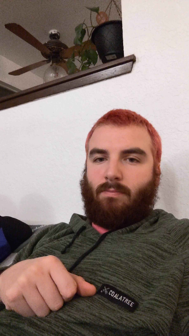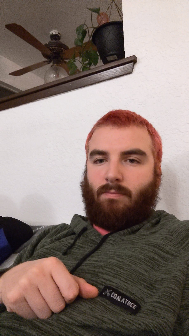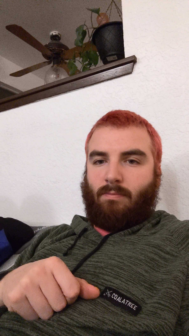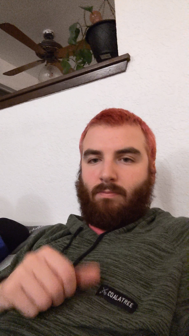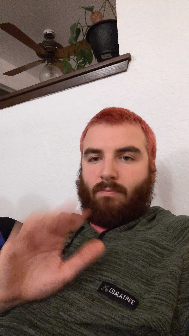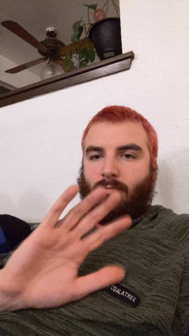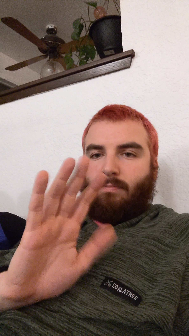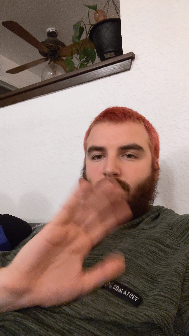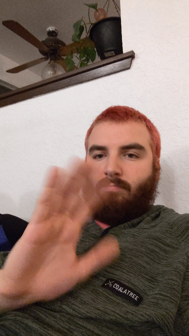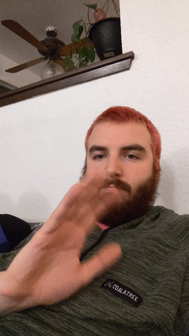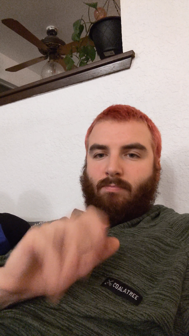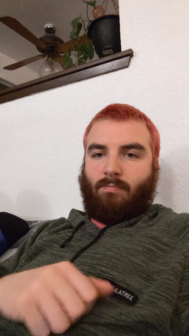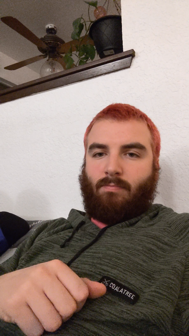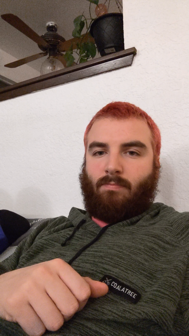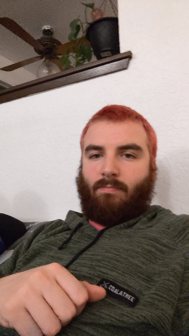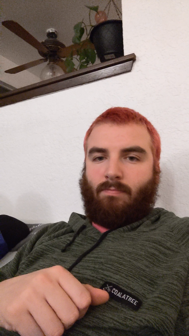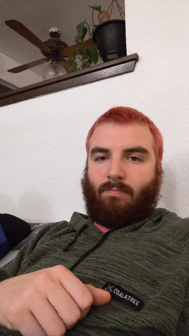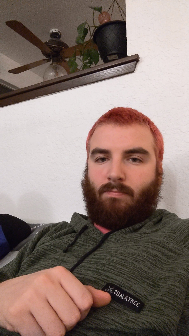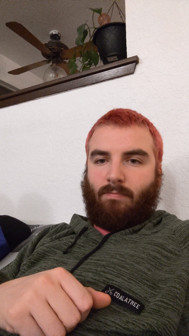cheese